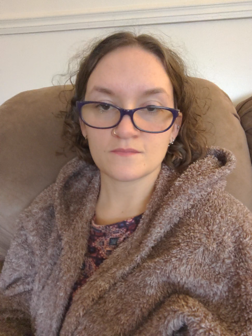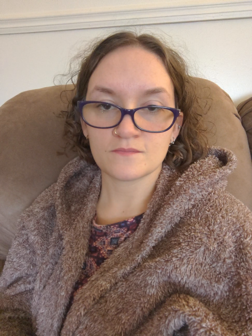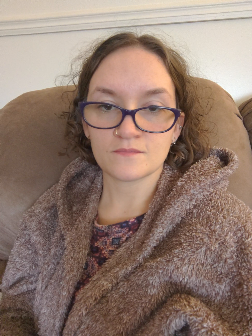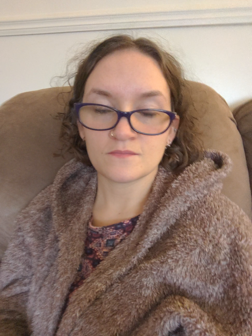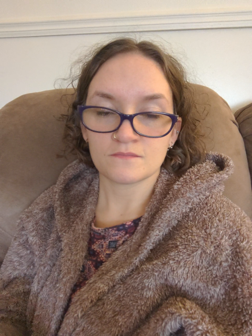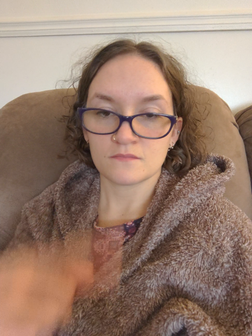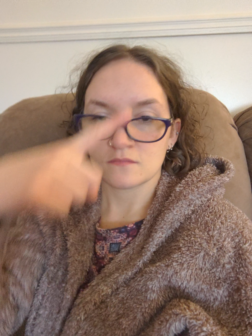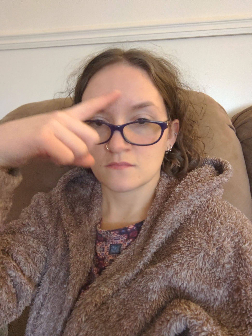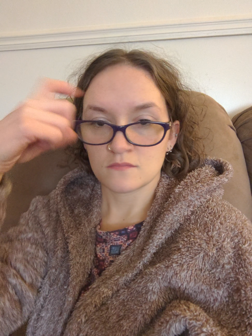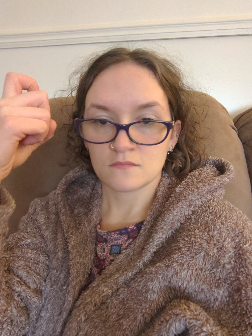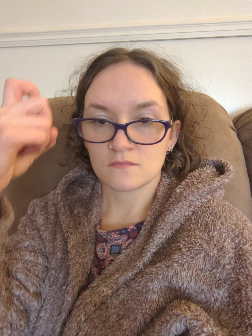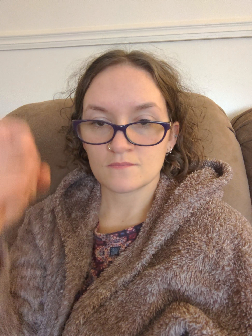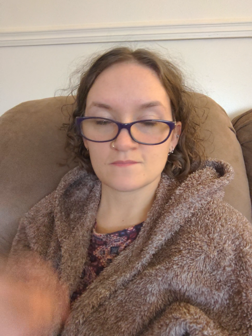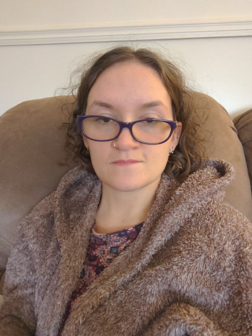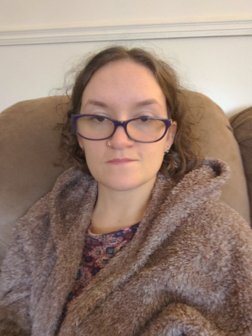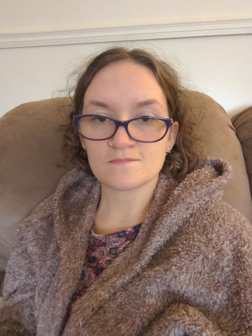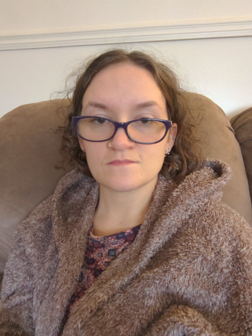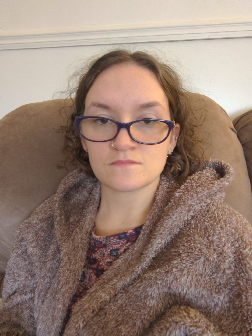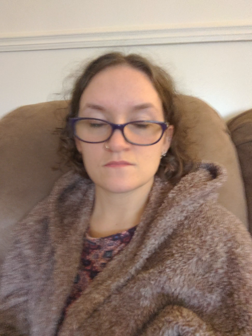because